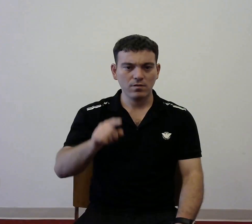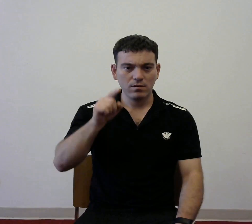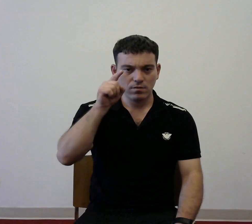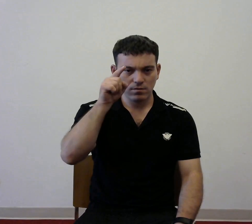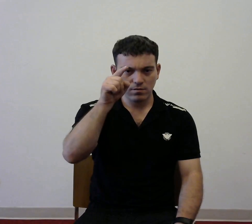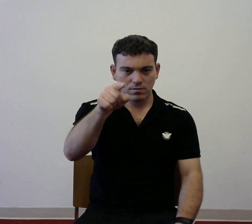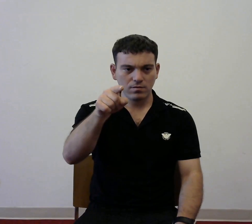O